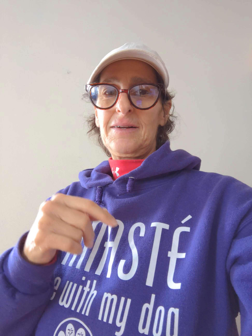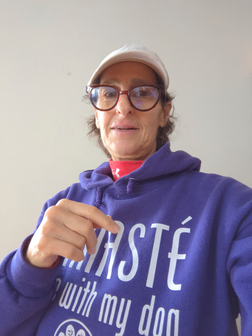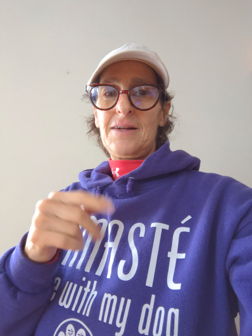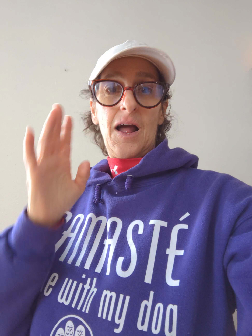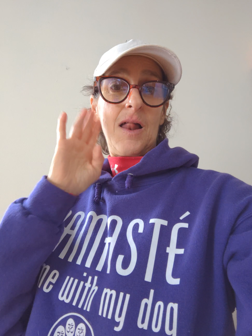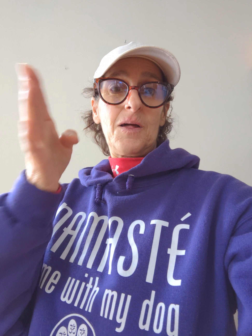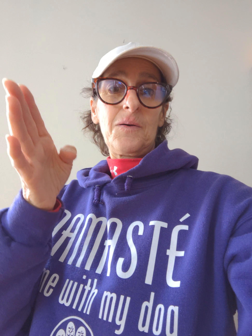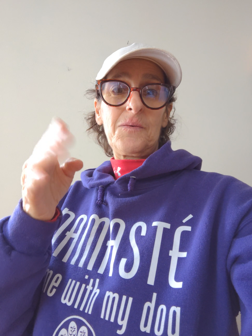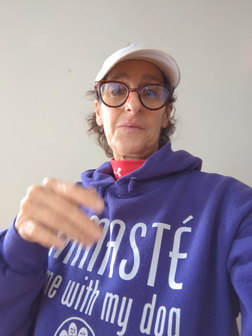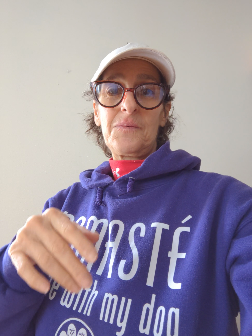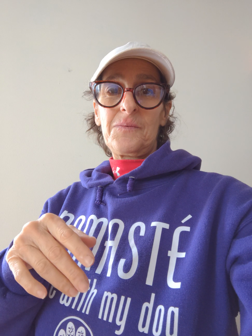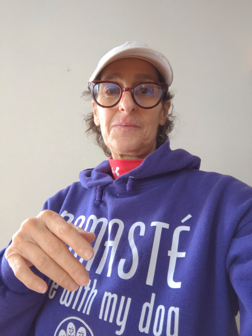hello